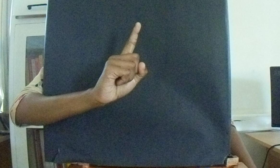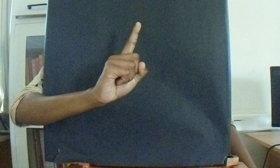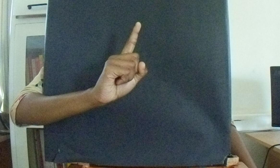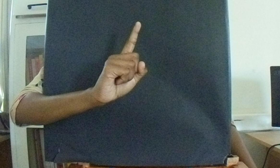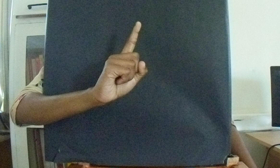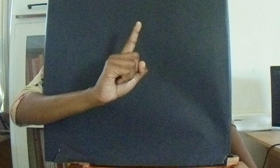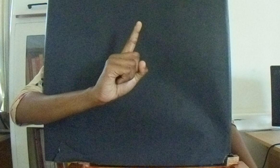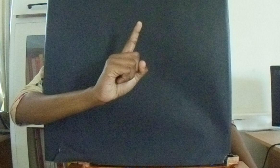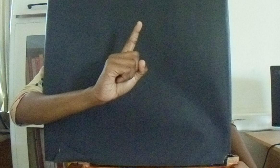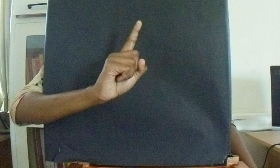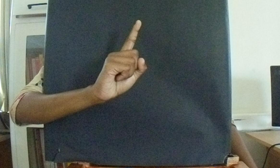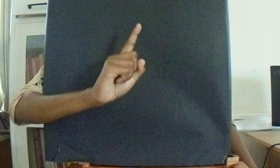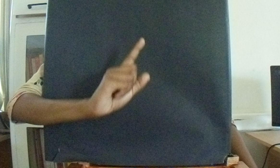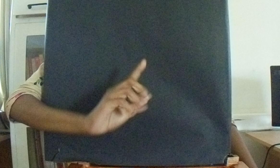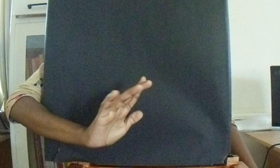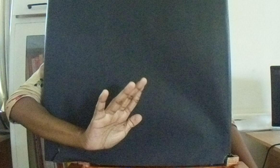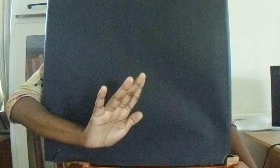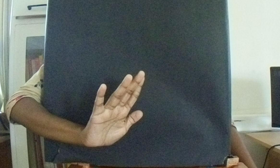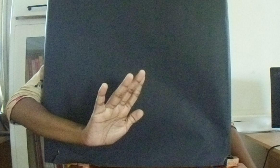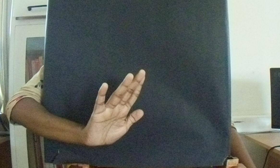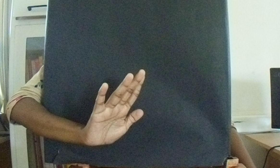hot